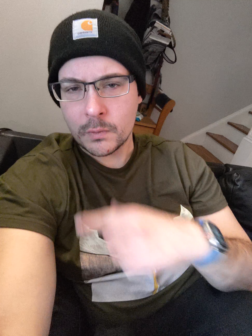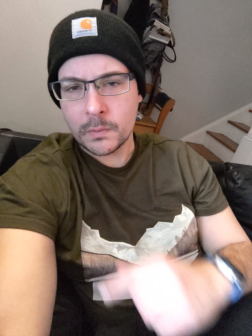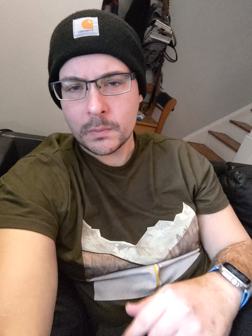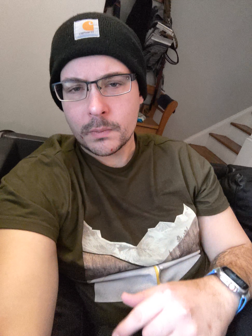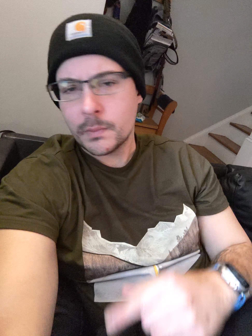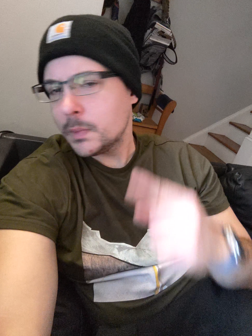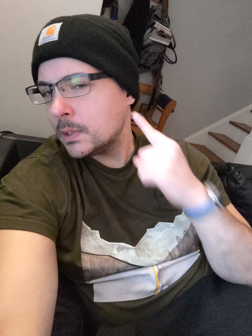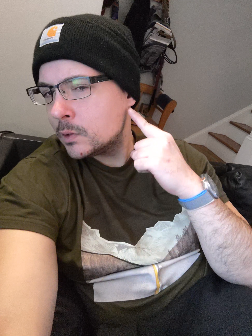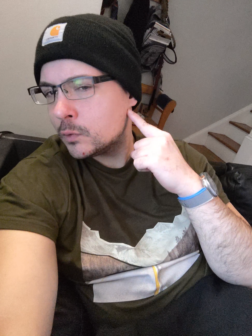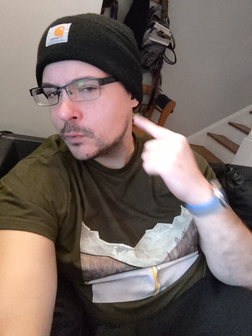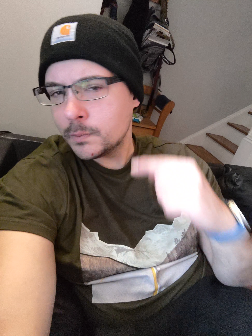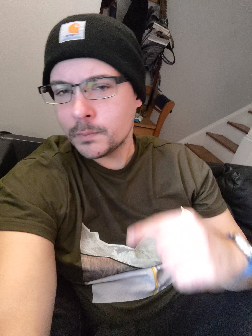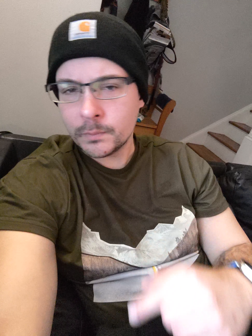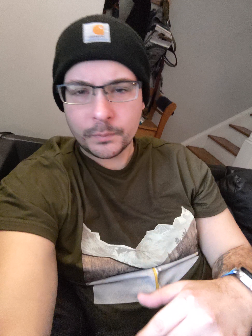ear